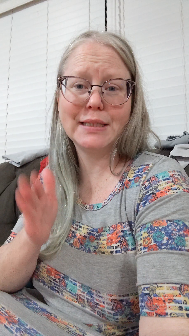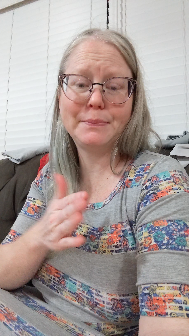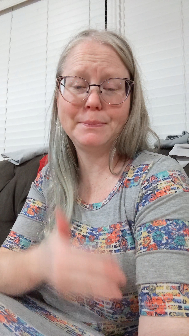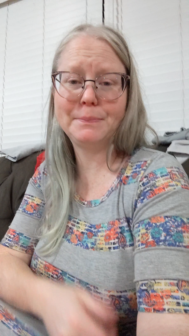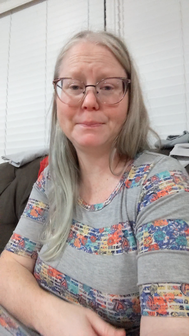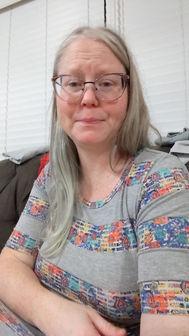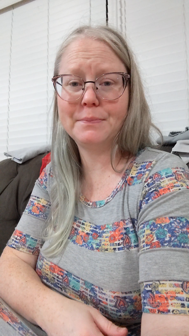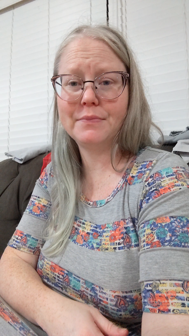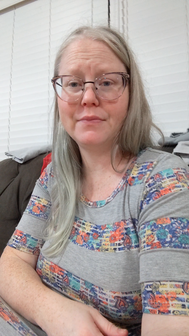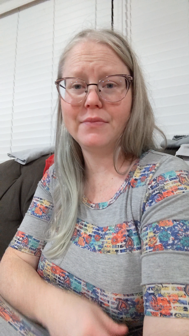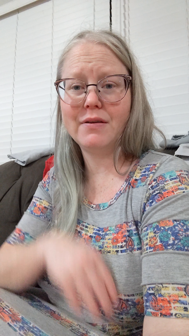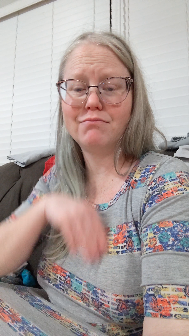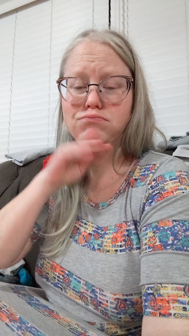full